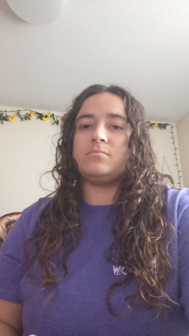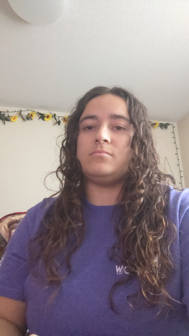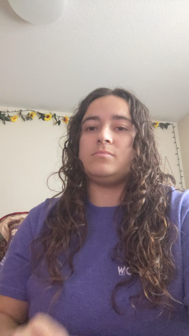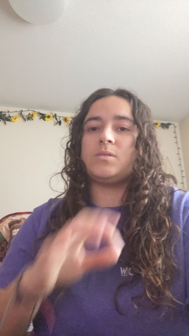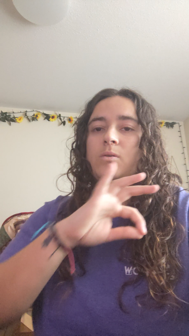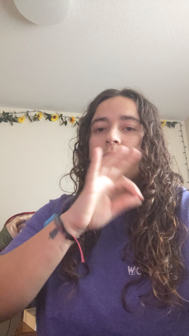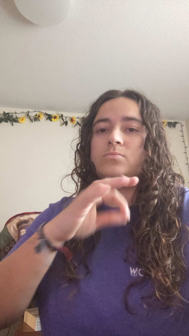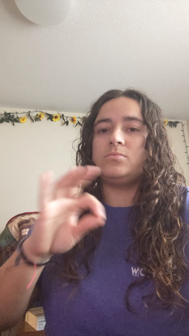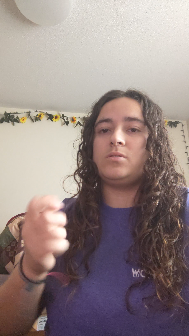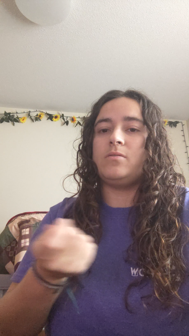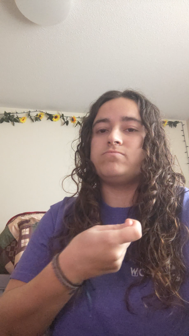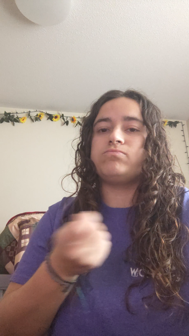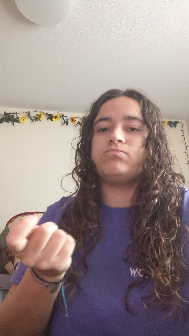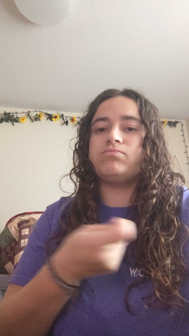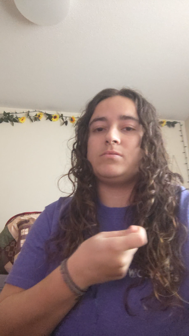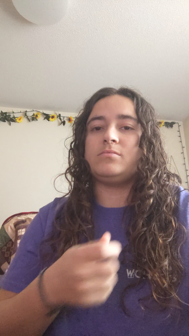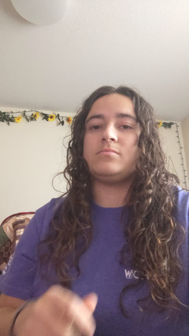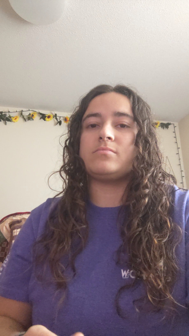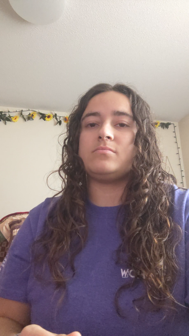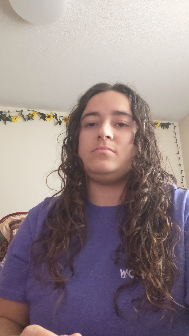hose